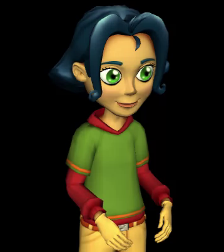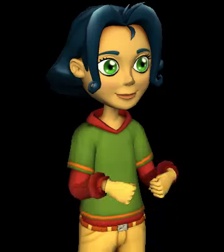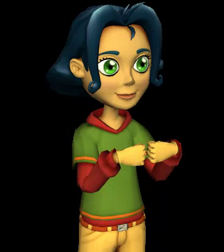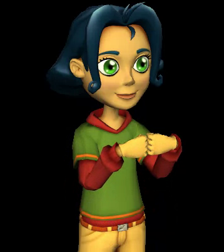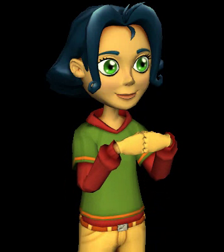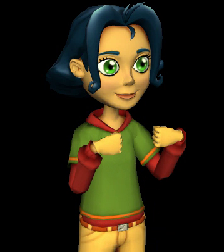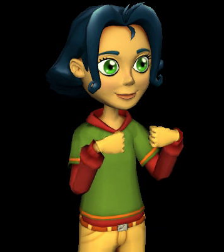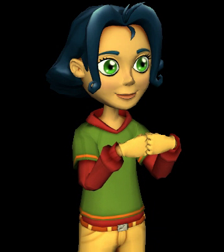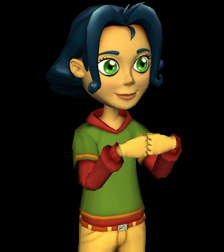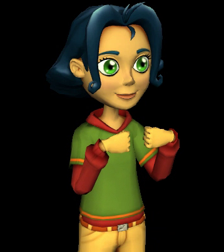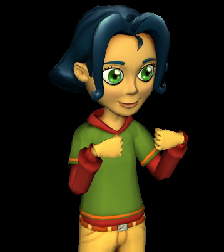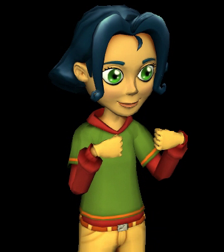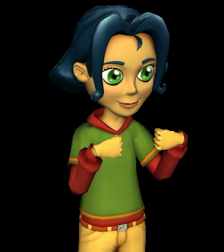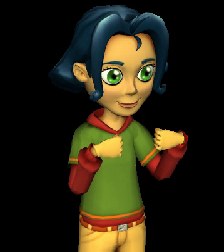خزانة